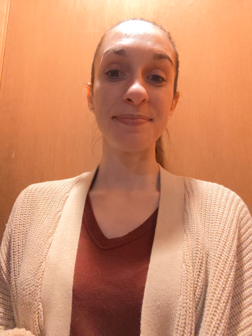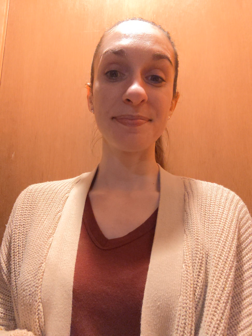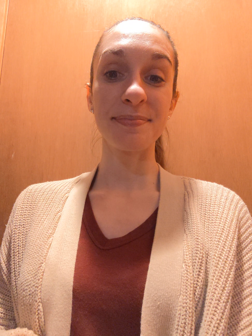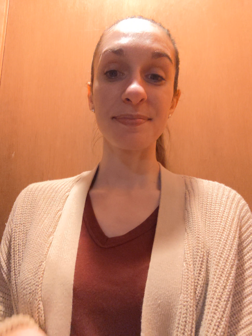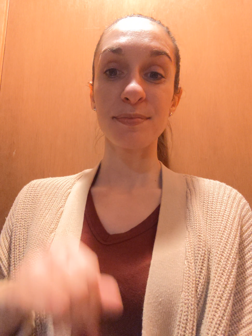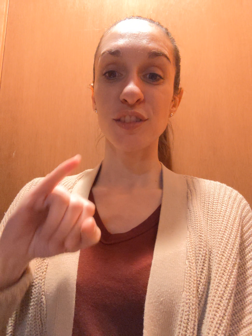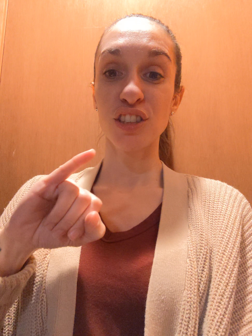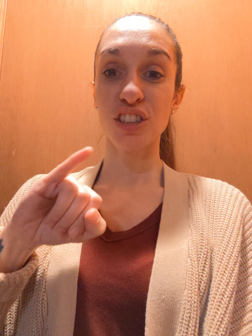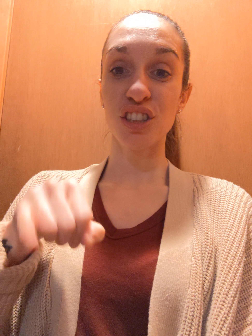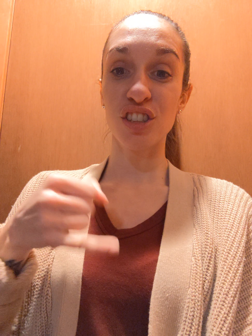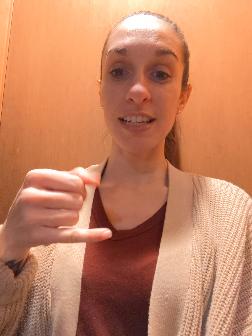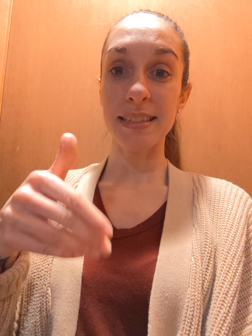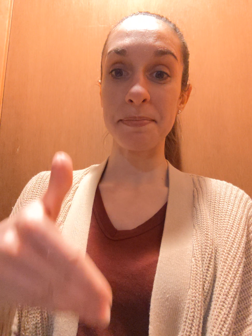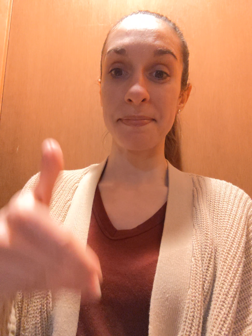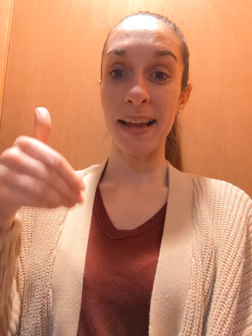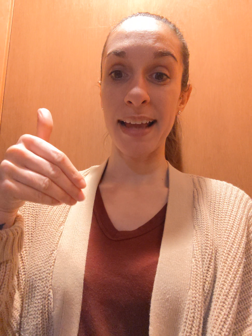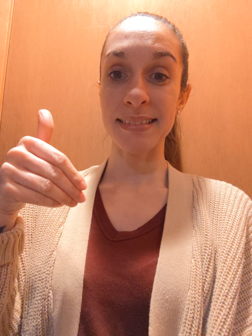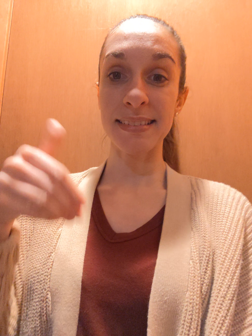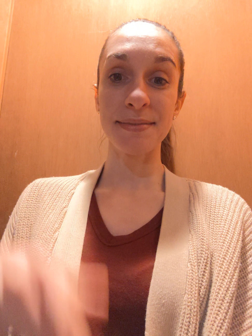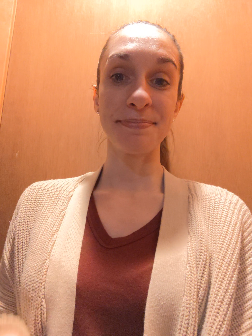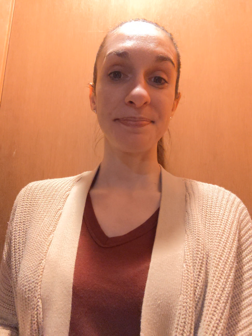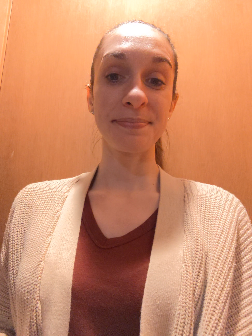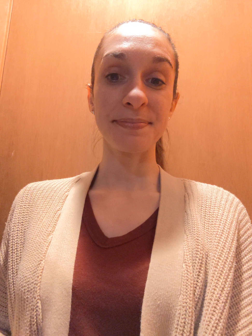jeans